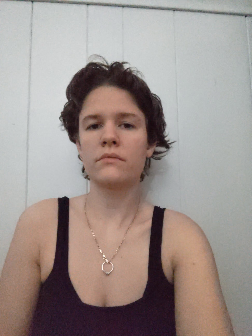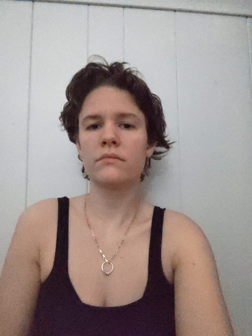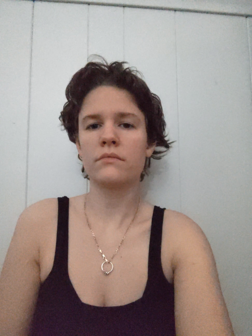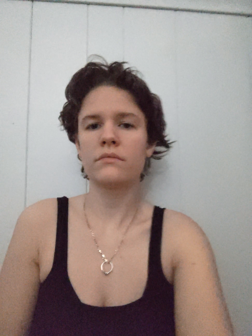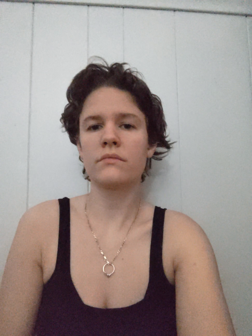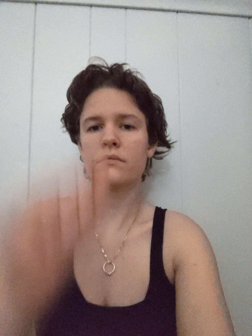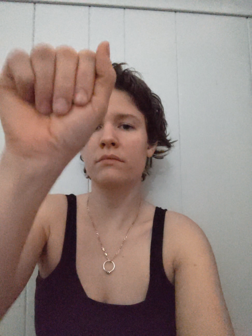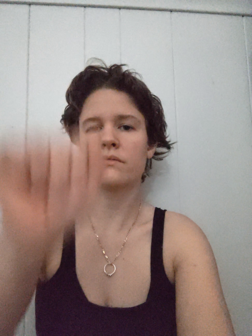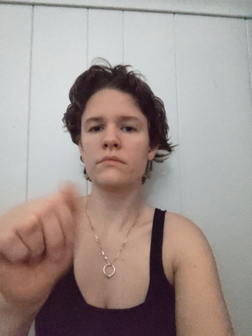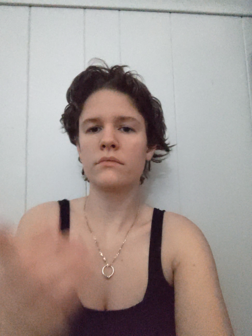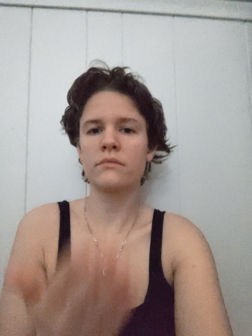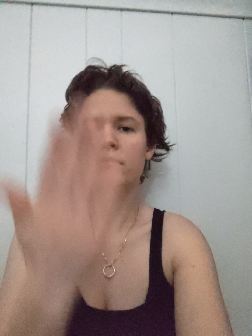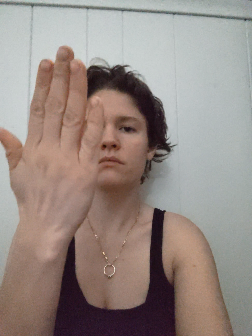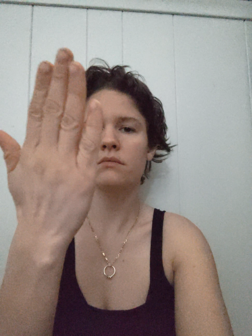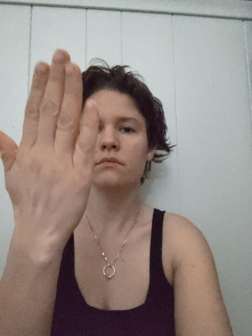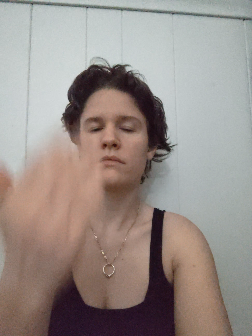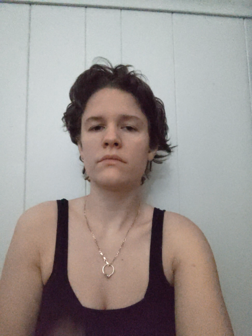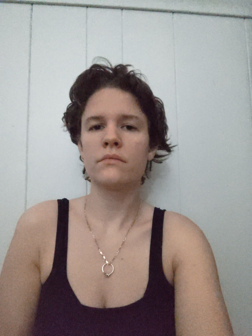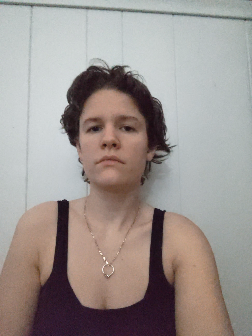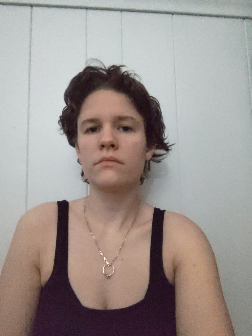mitten